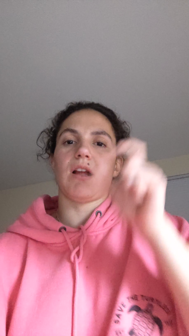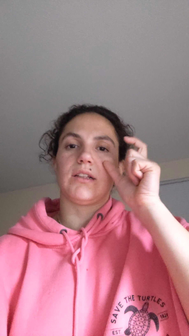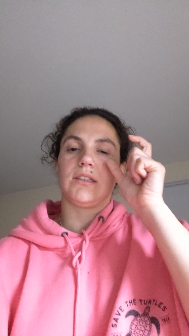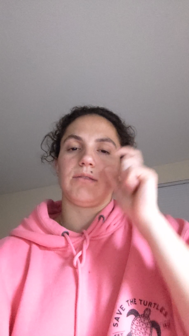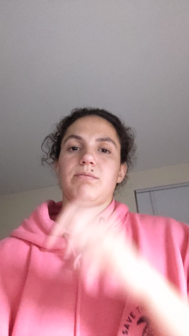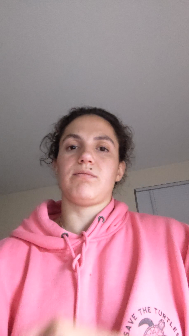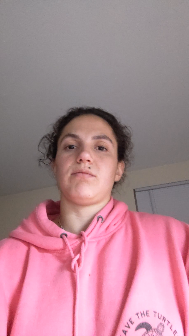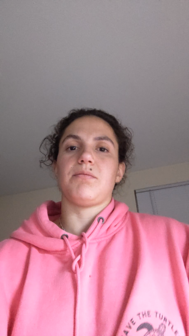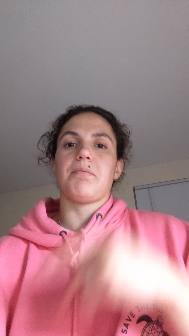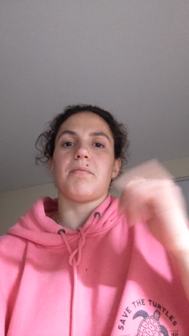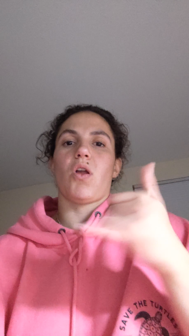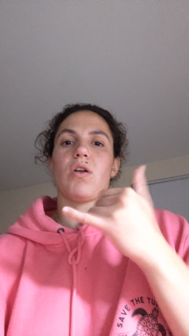party